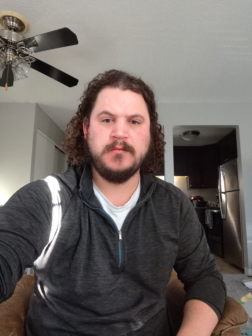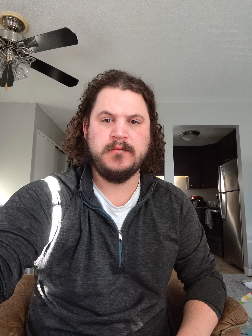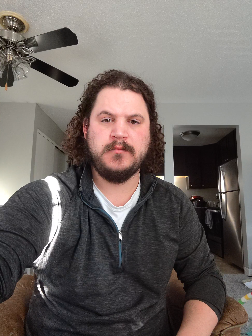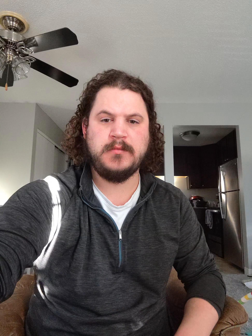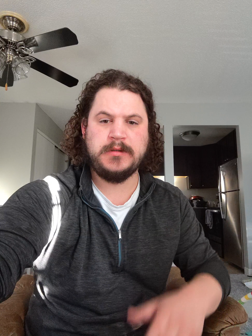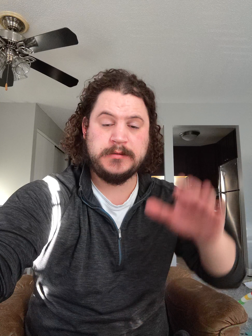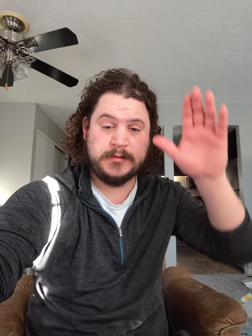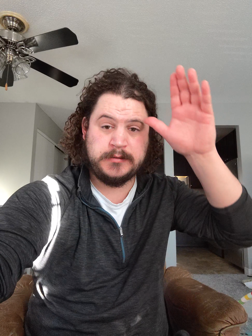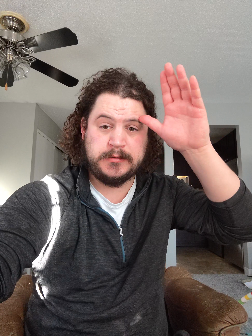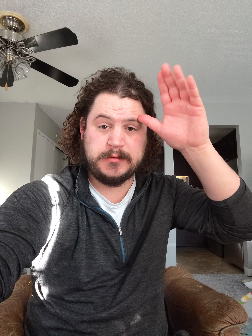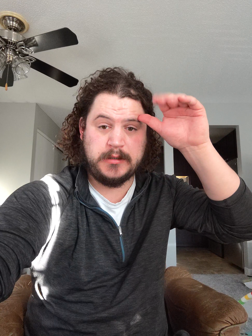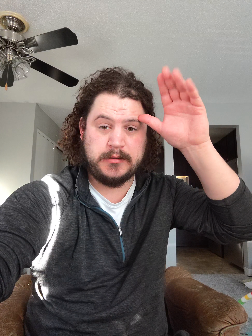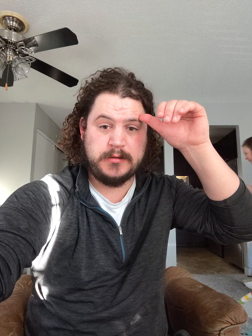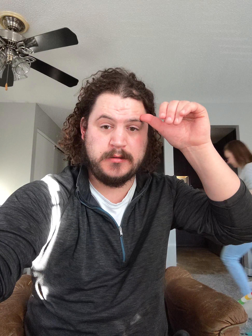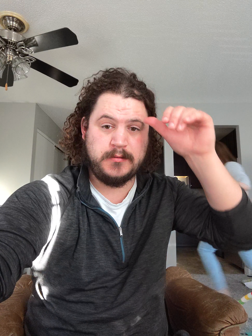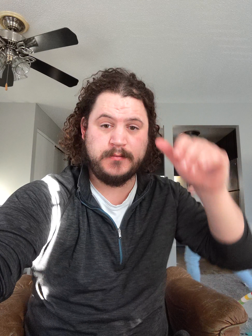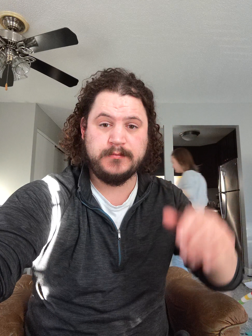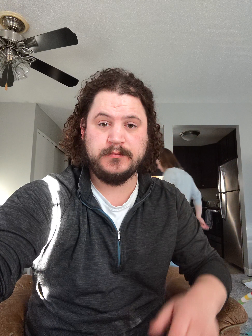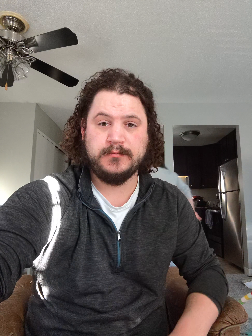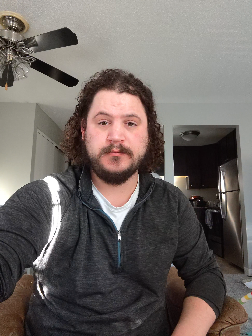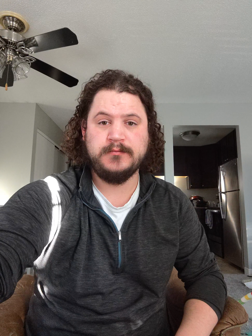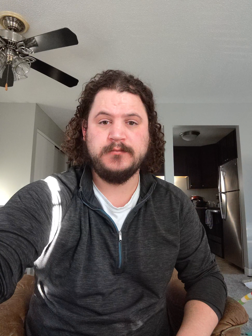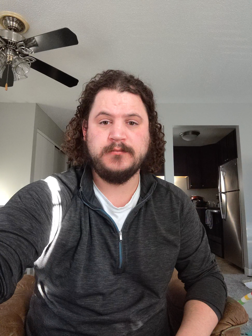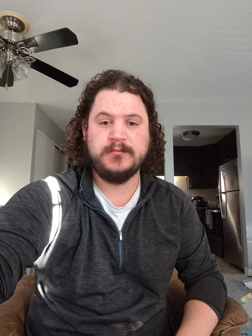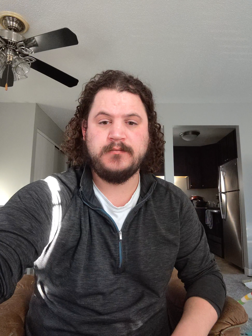donkey